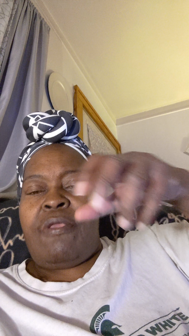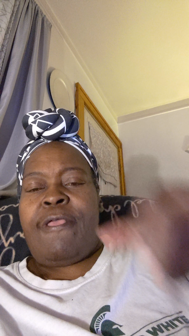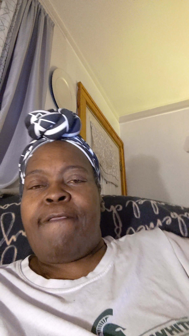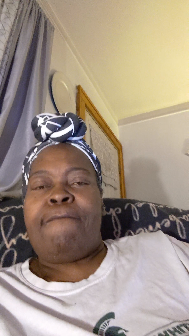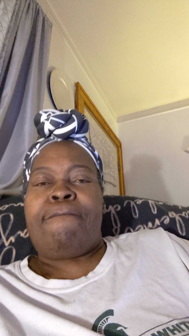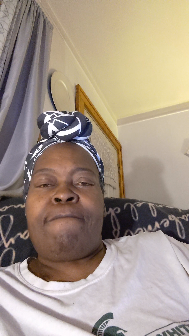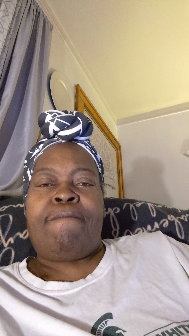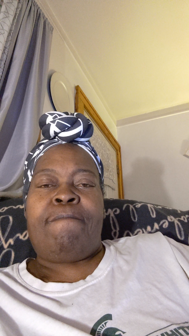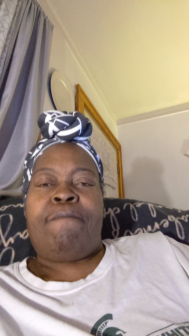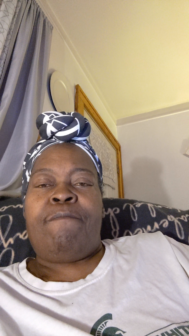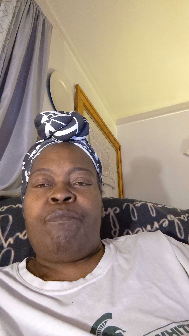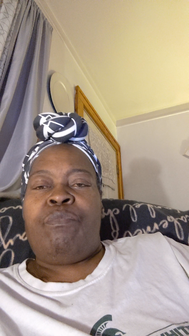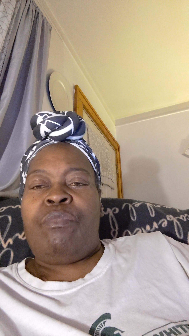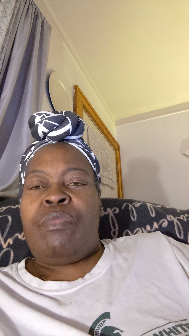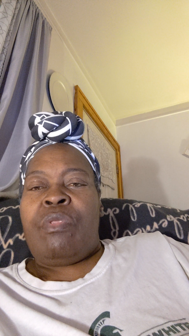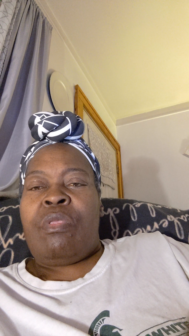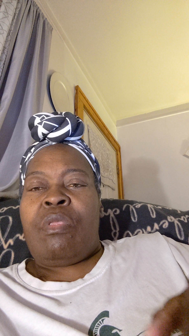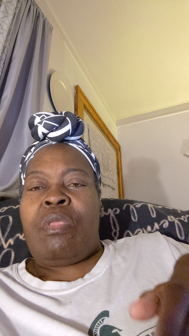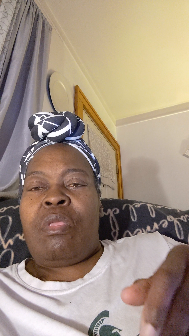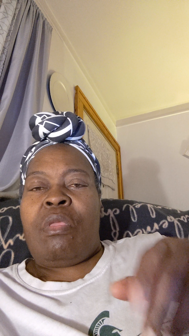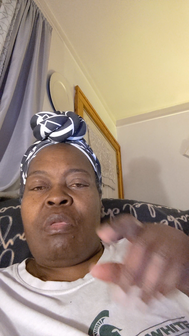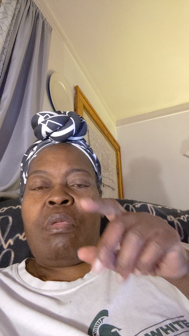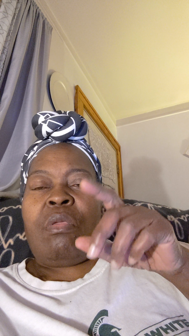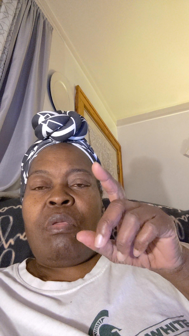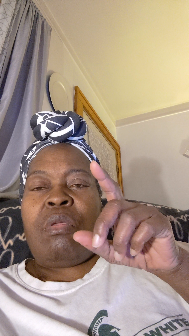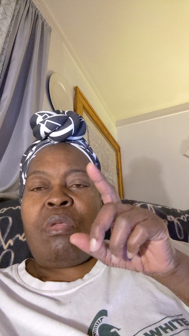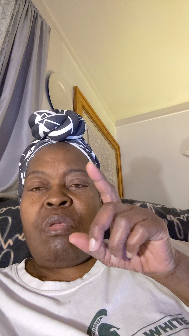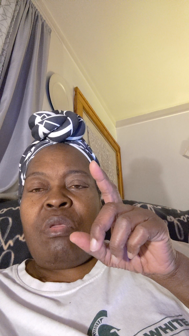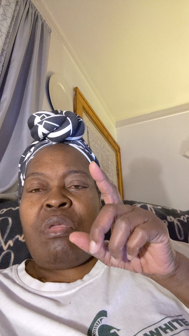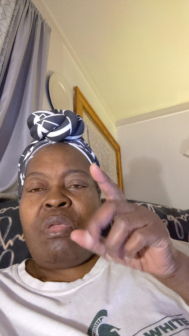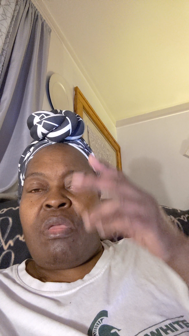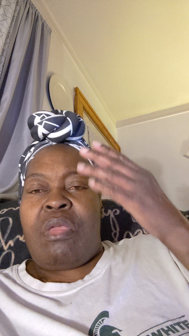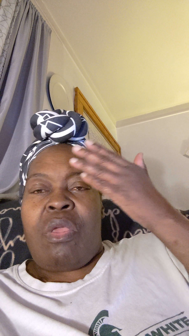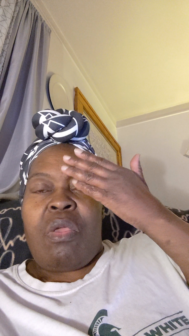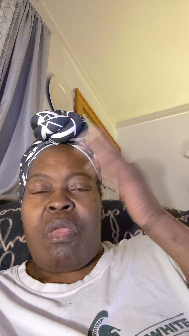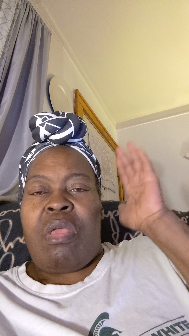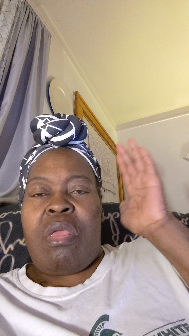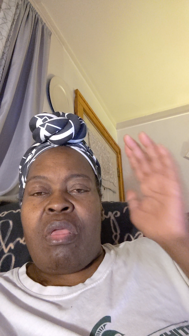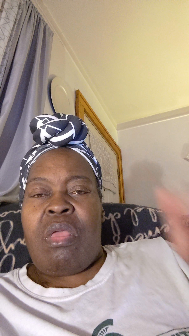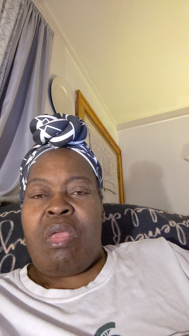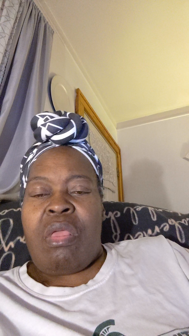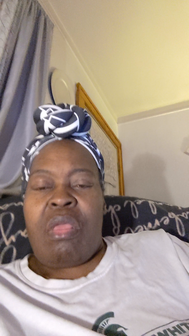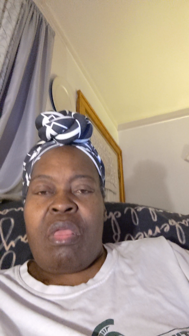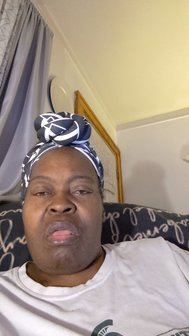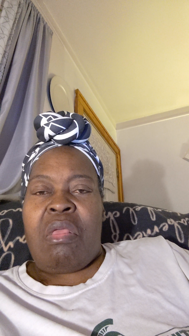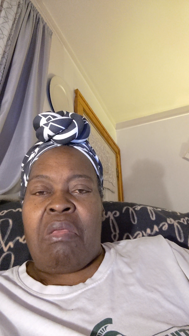peekaboo